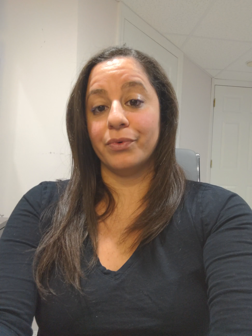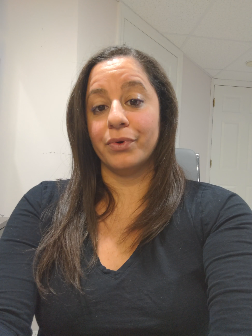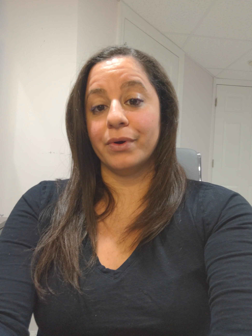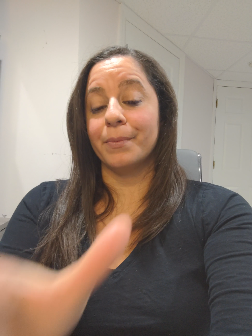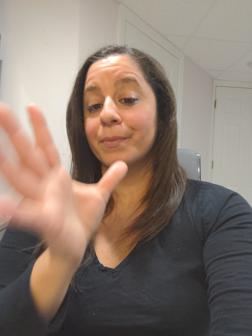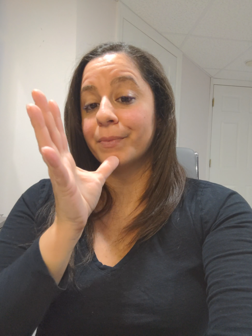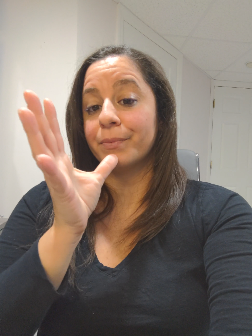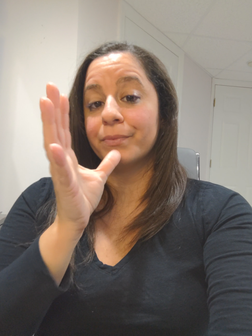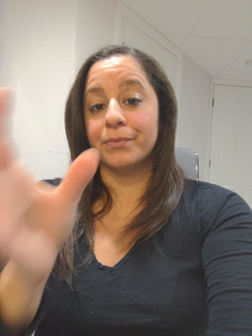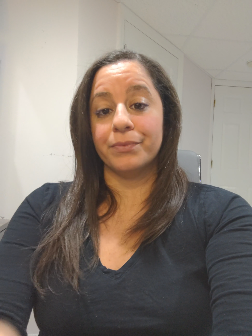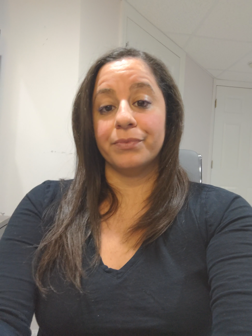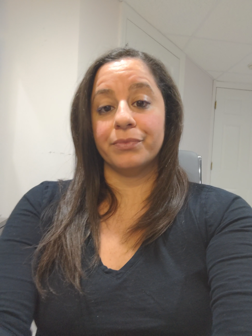mom